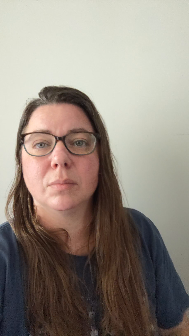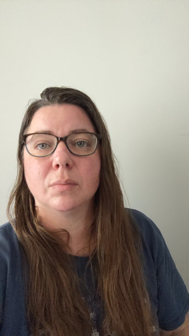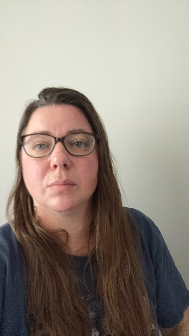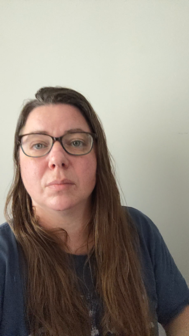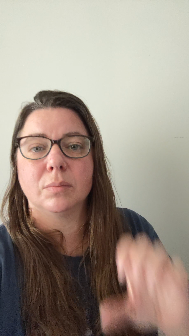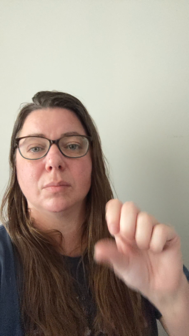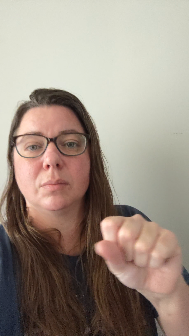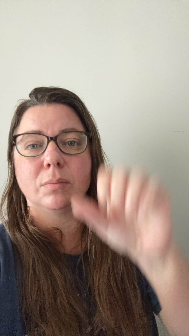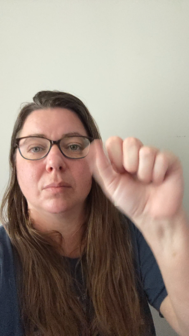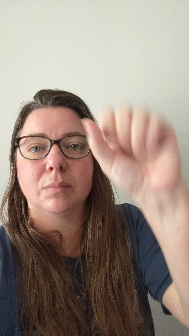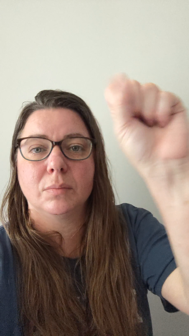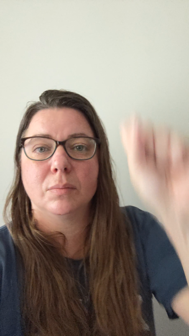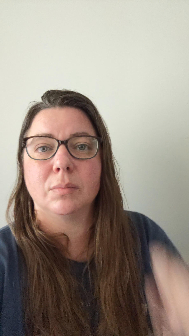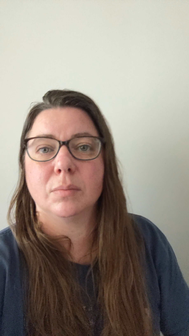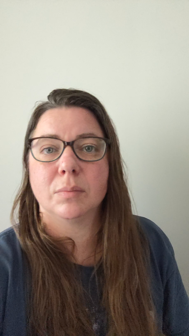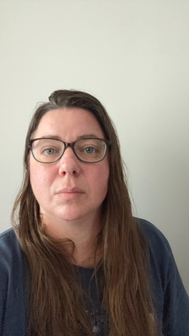ladder